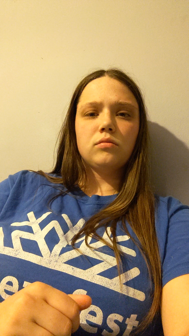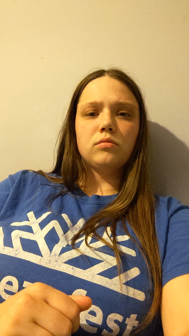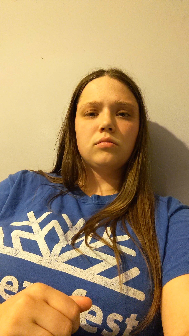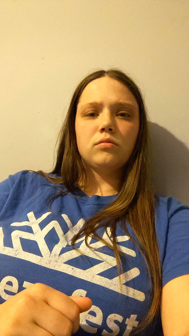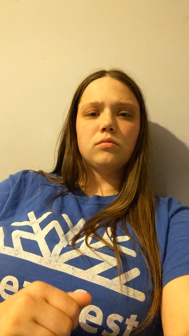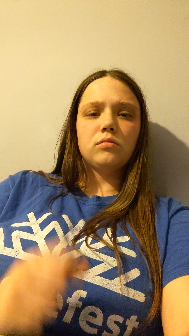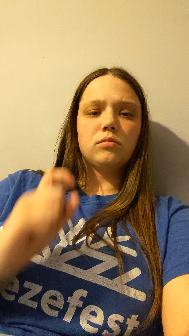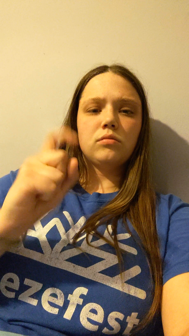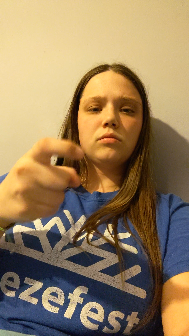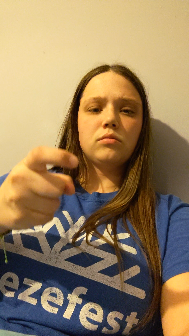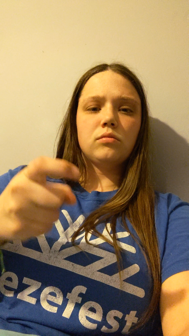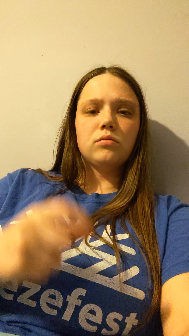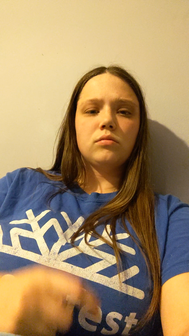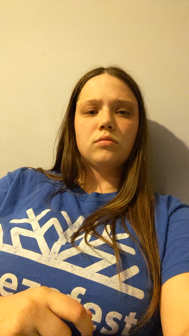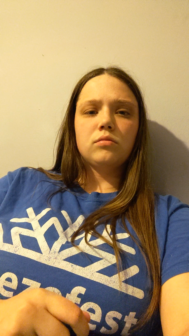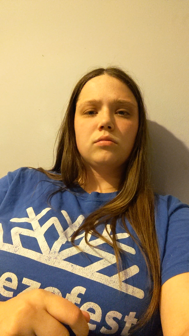present